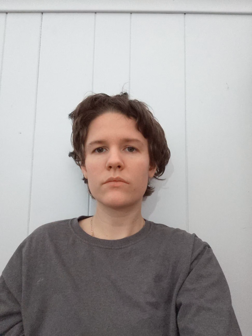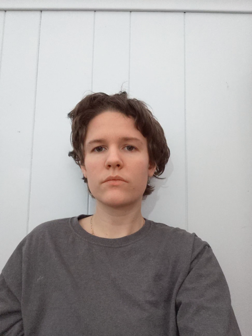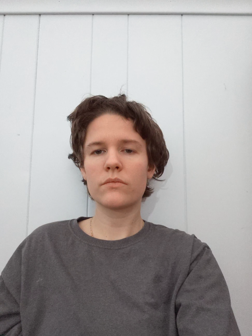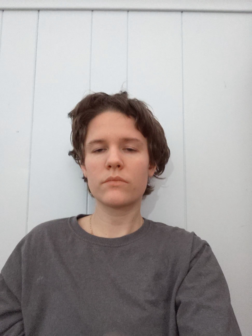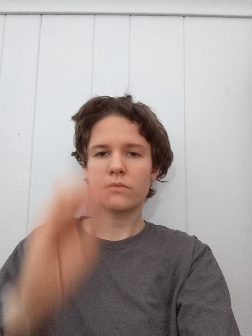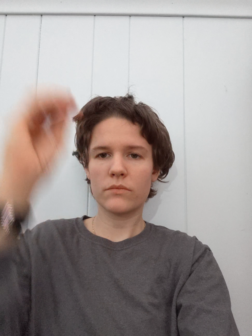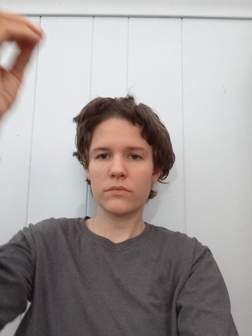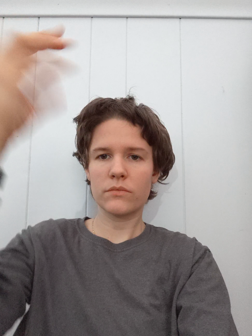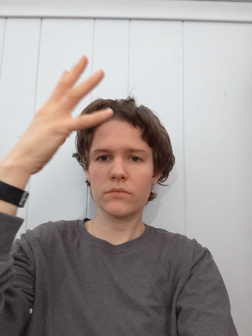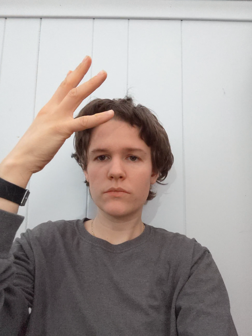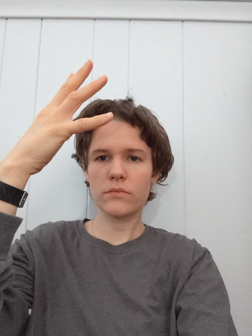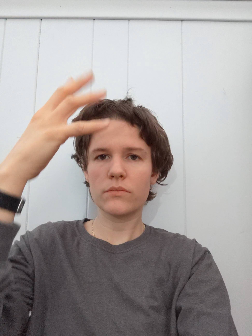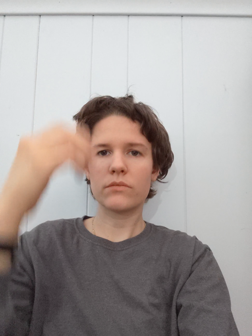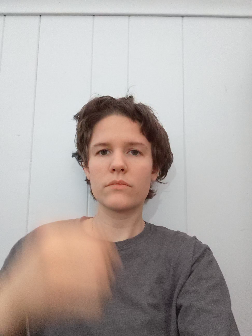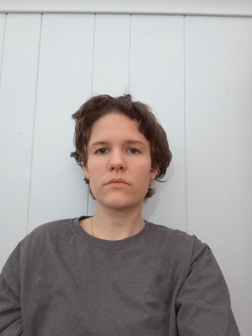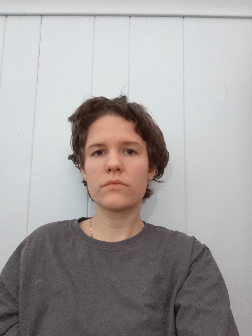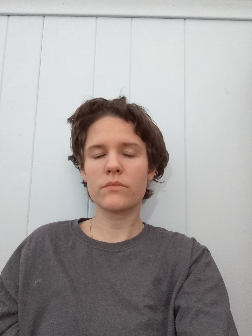sun